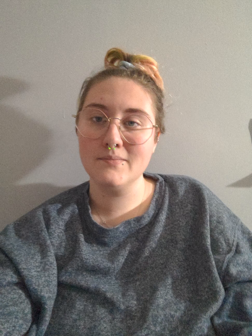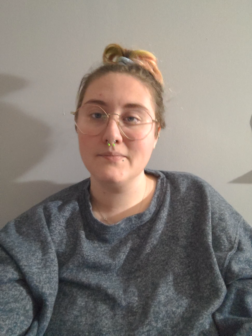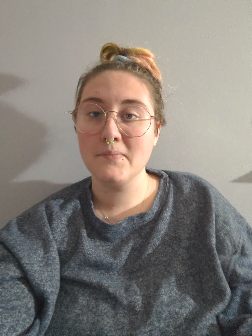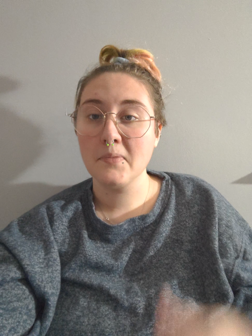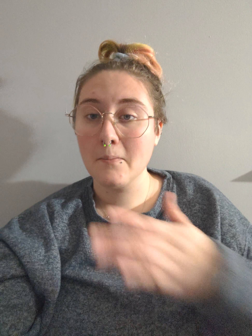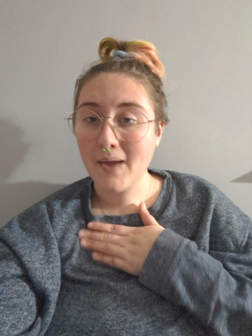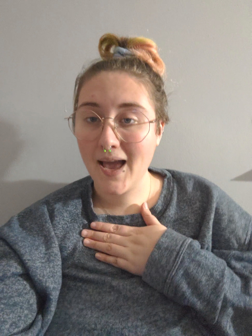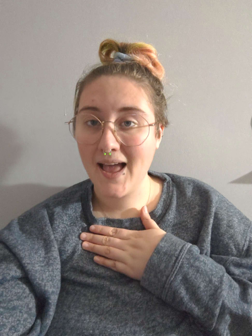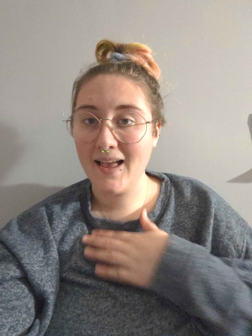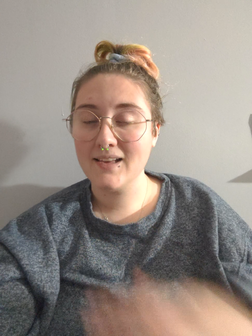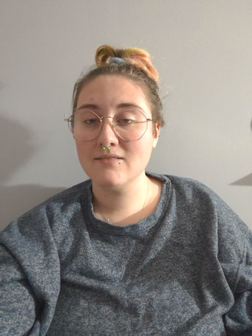my